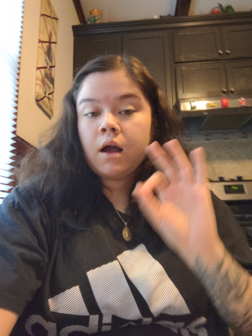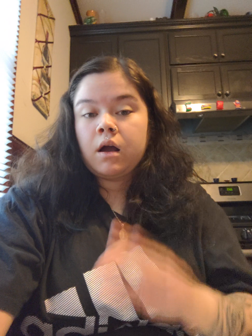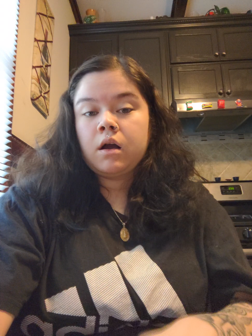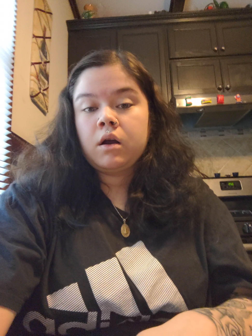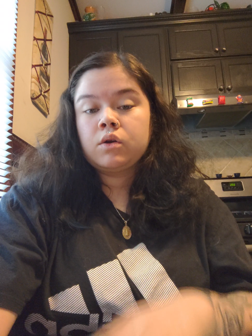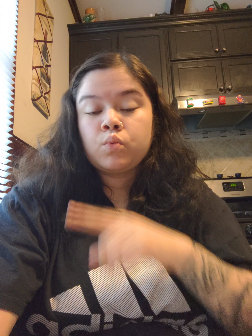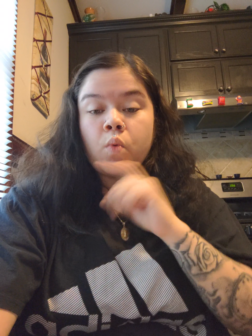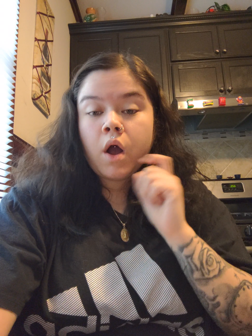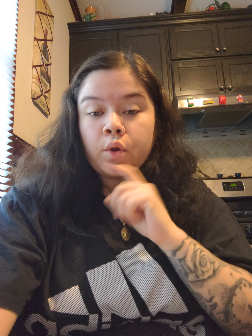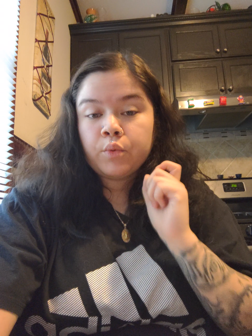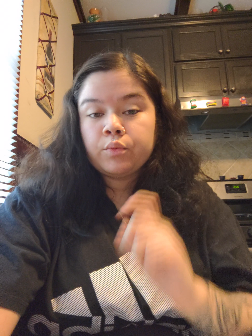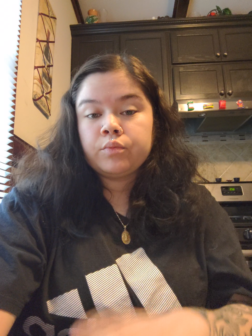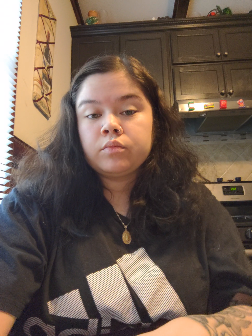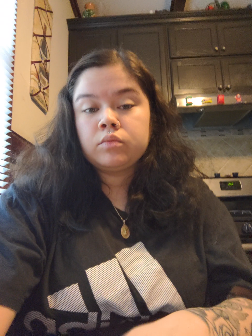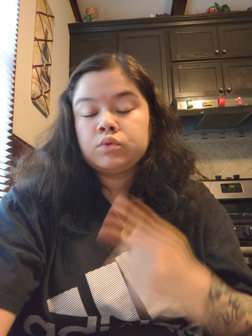dryer